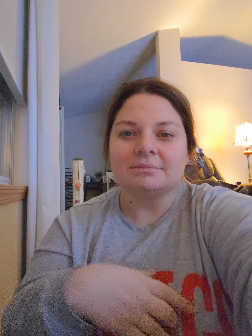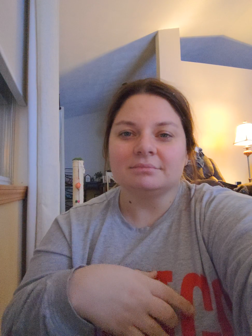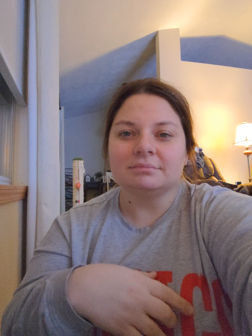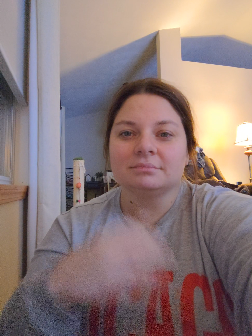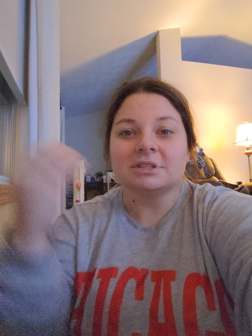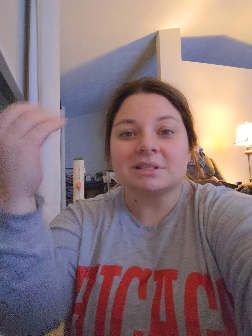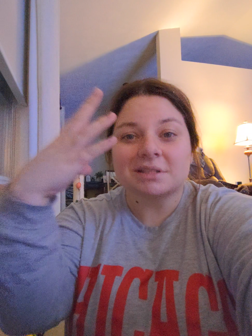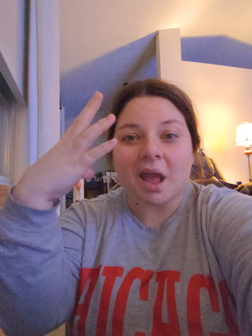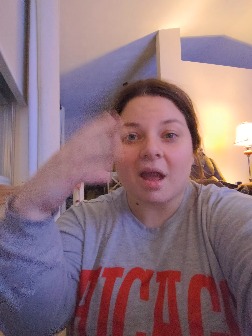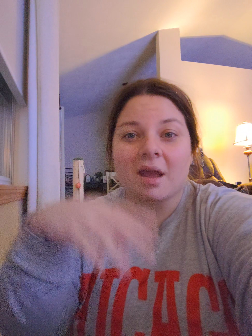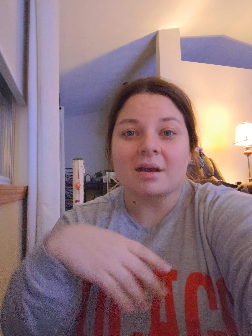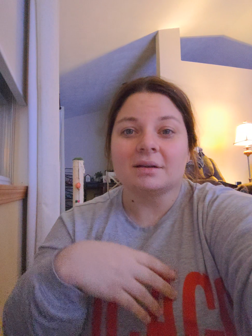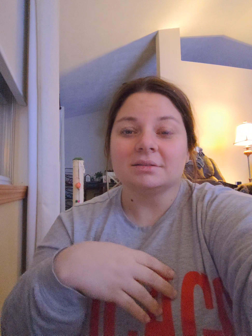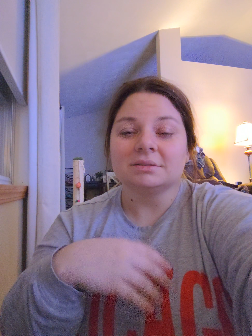sun